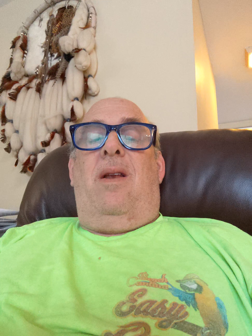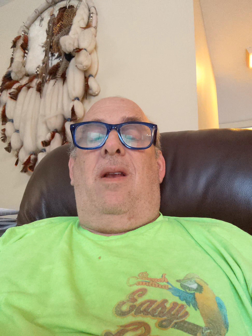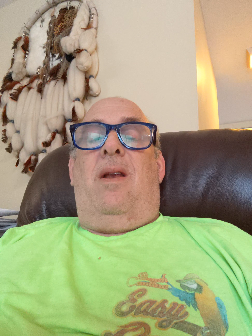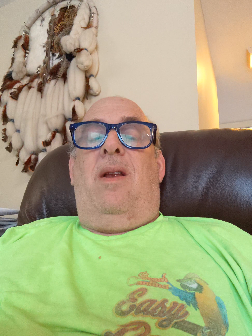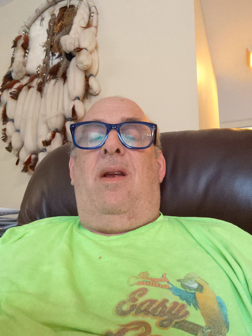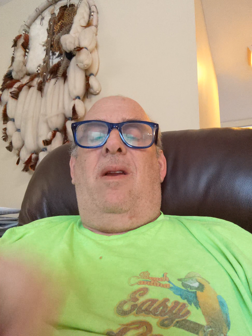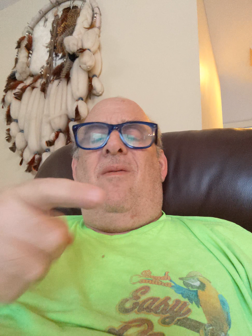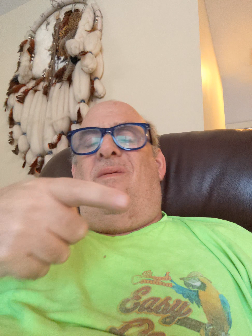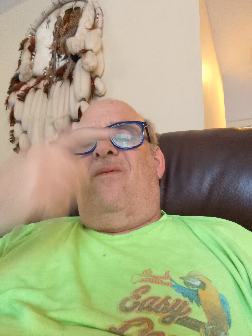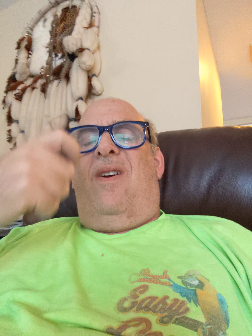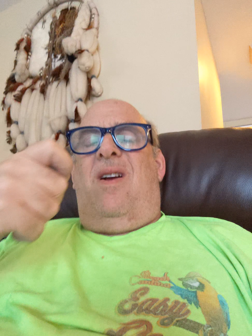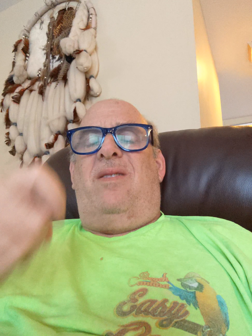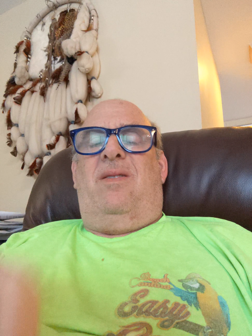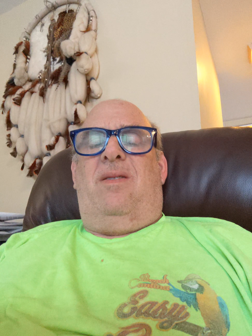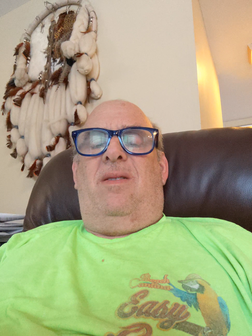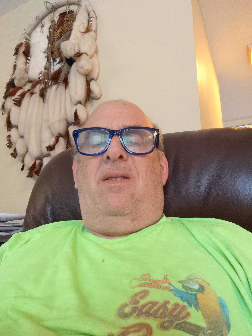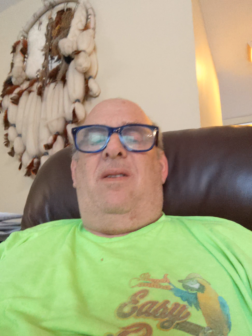fast